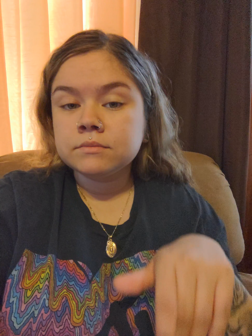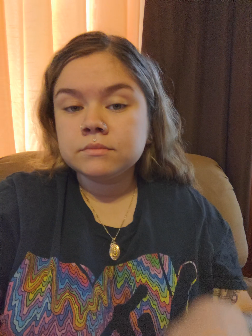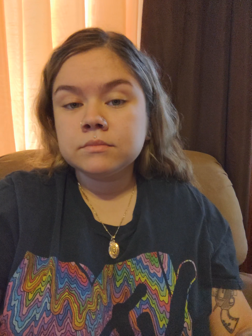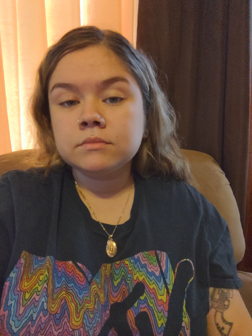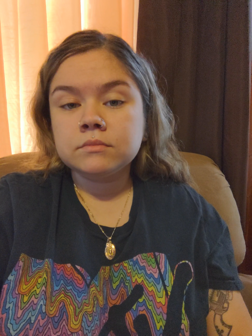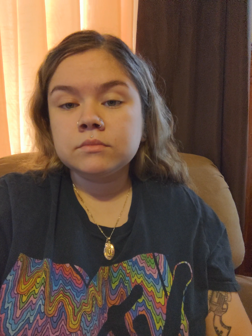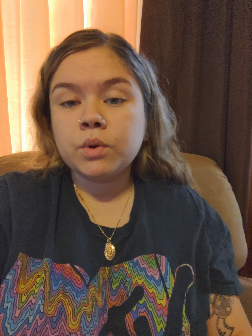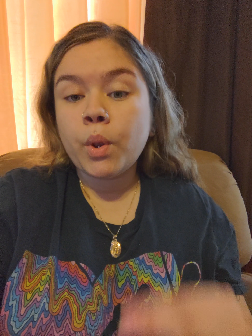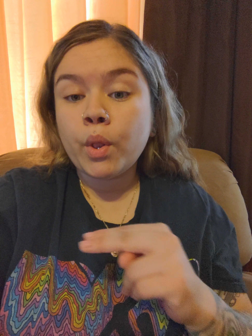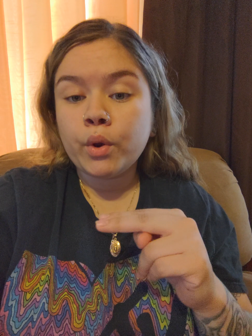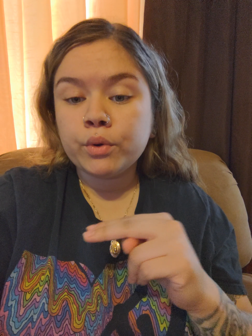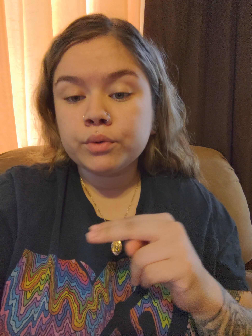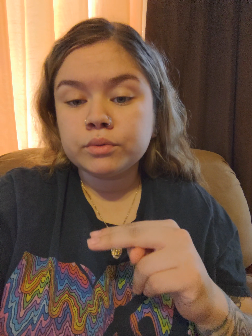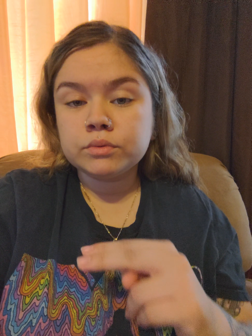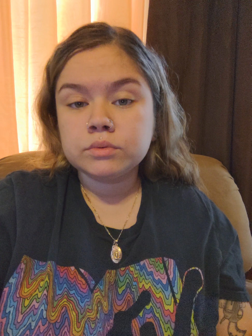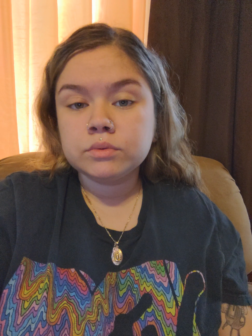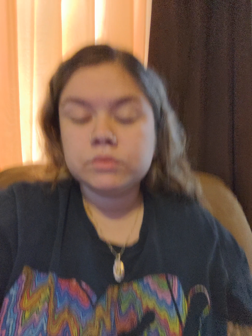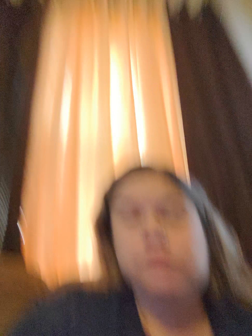nurse